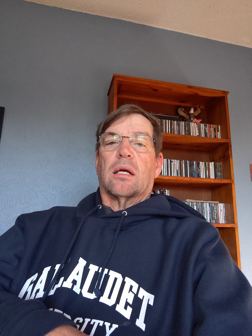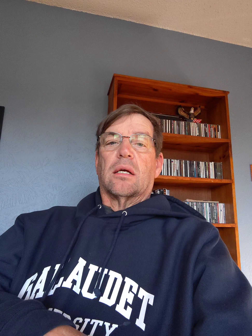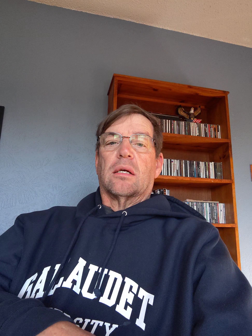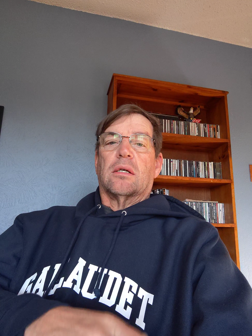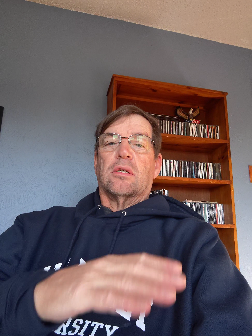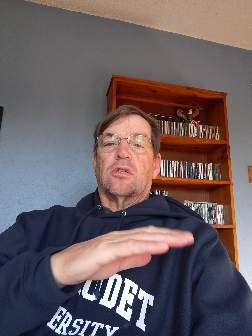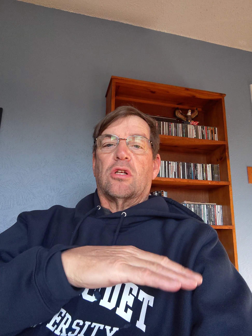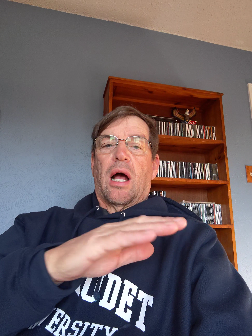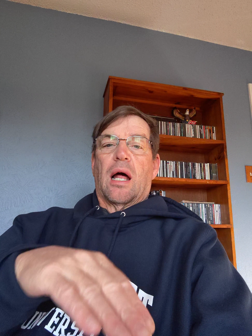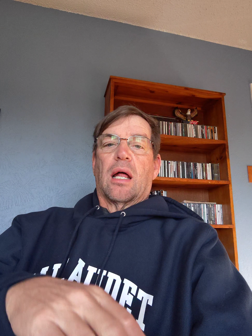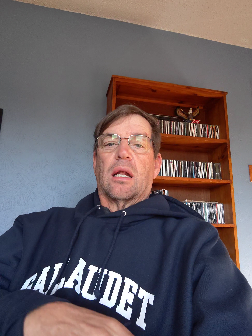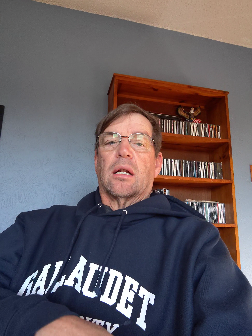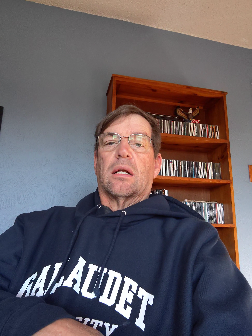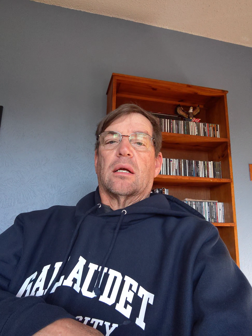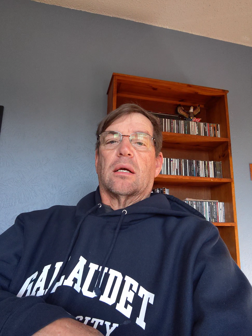child